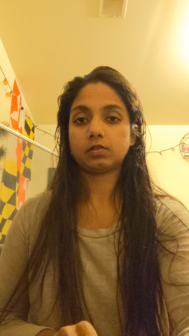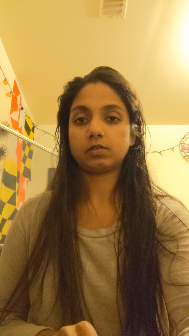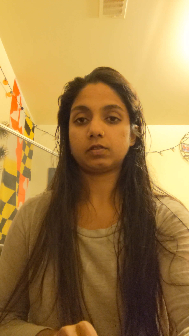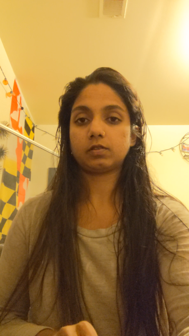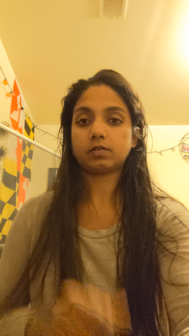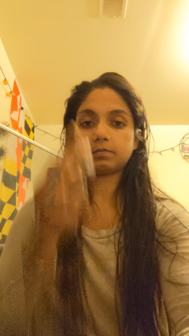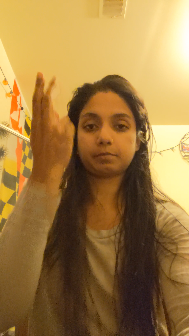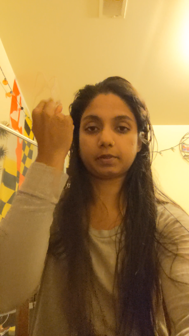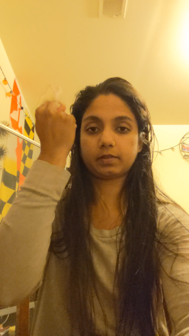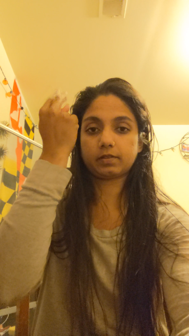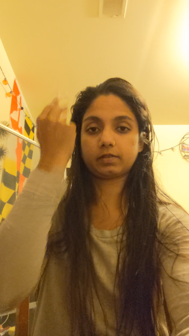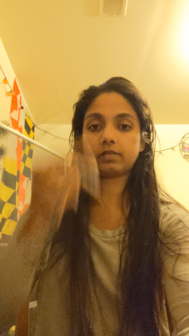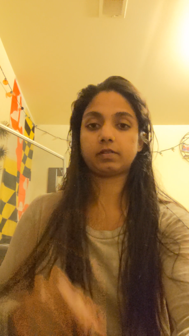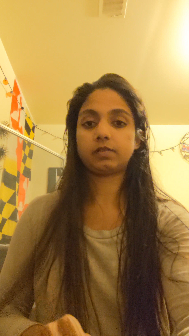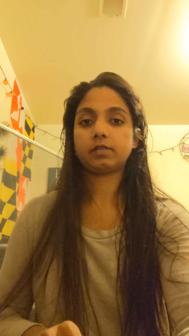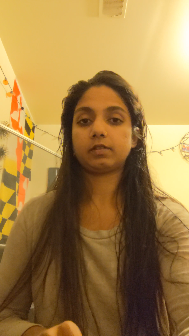bunny